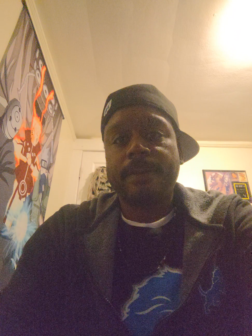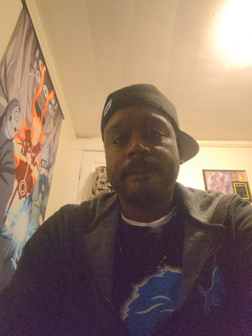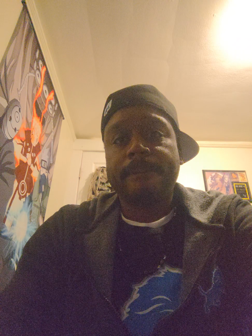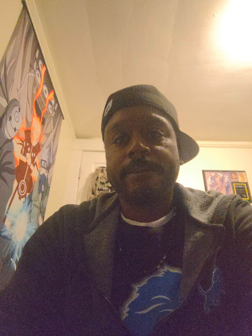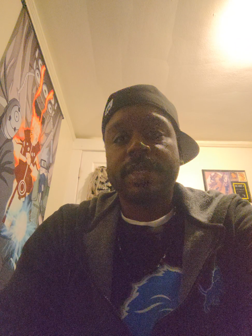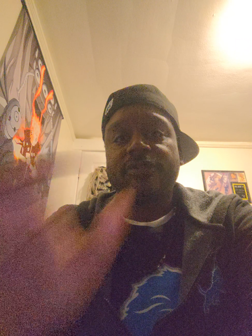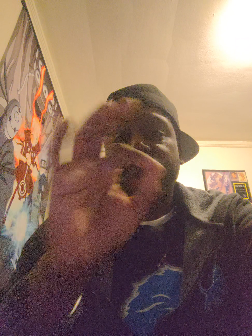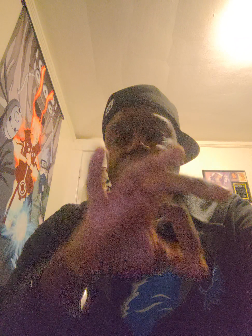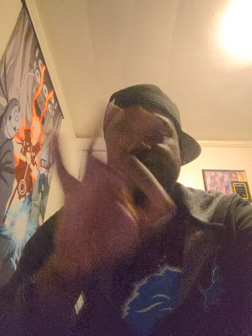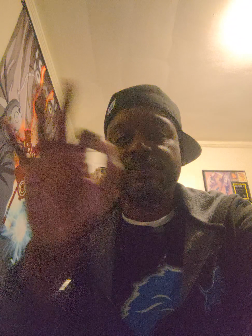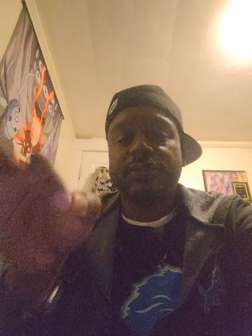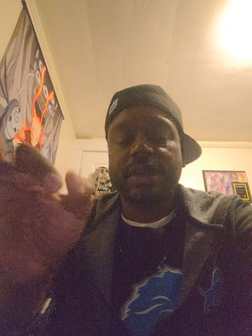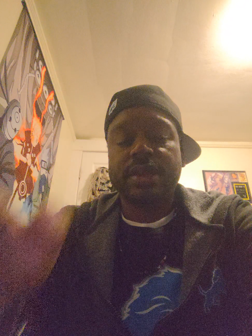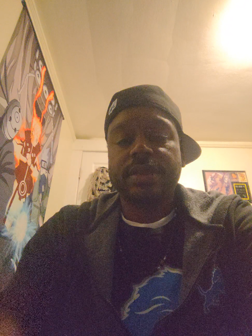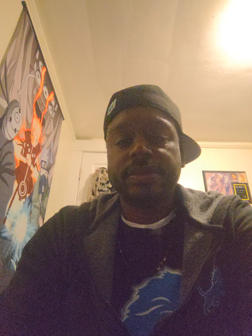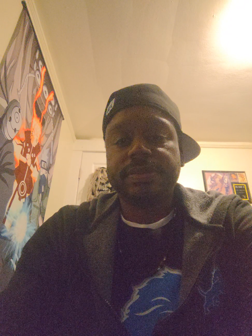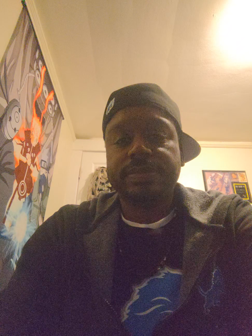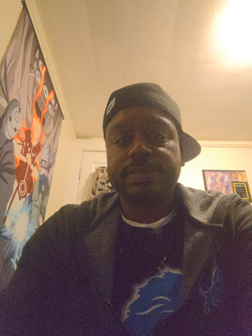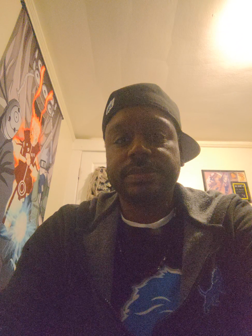french fries